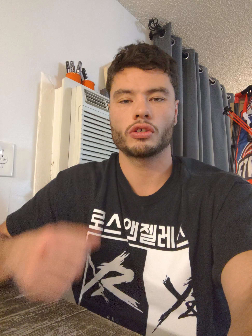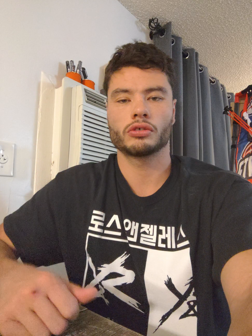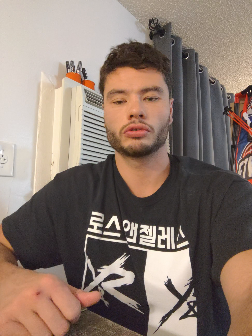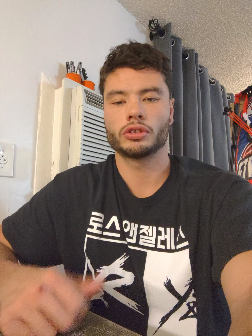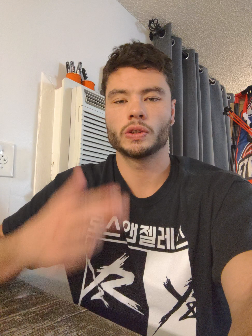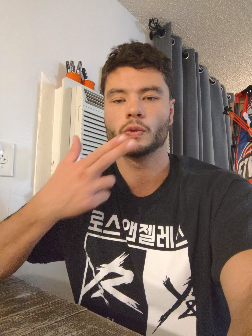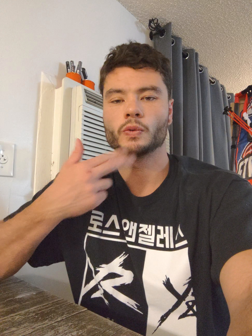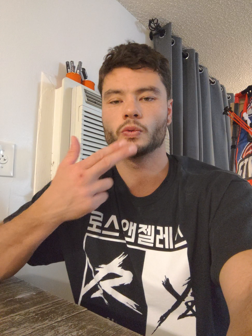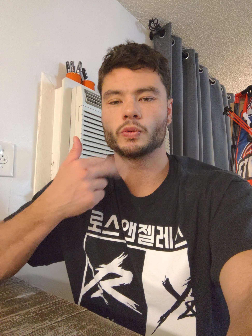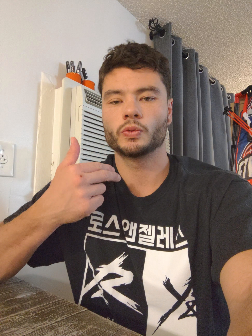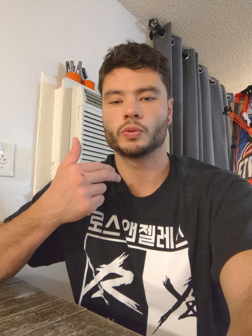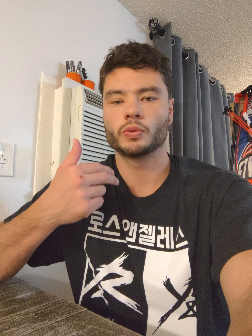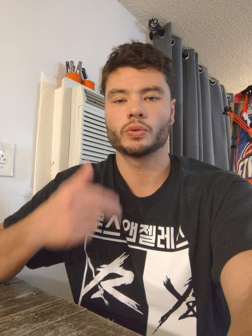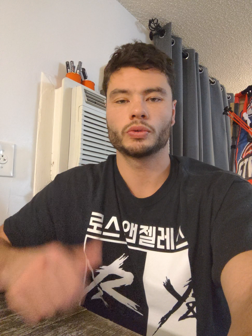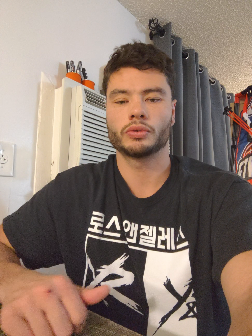cute